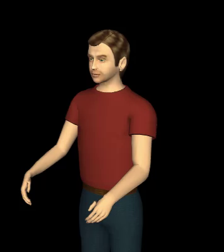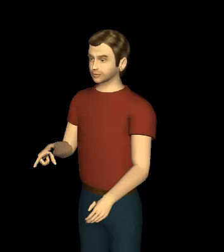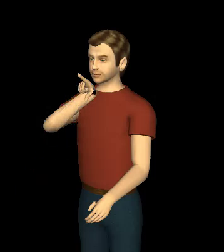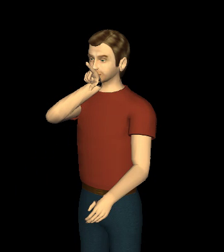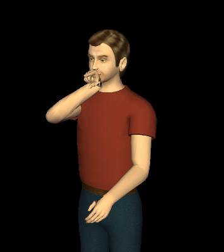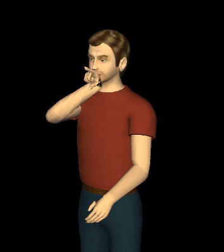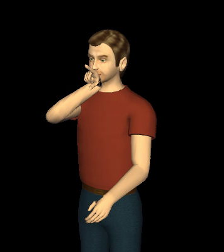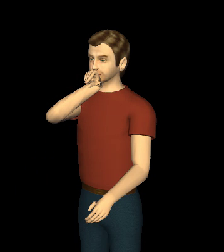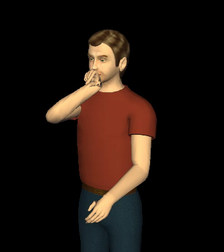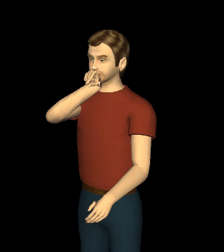عصفور